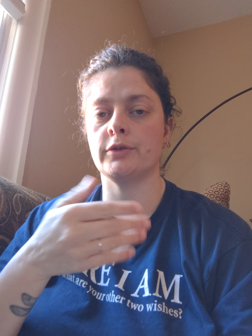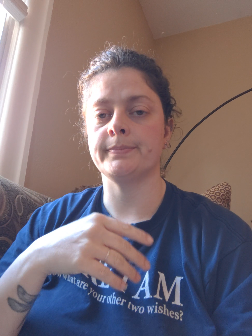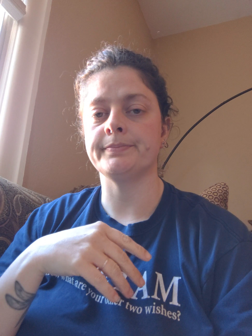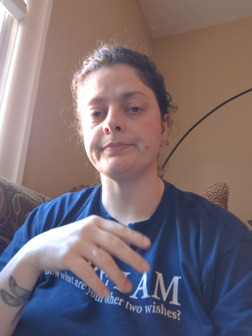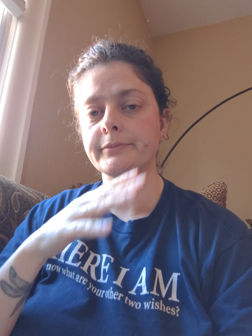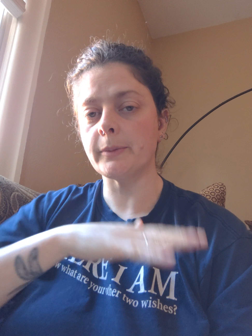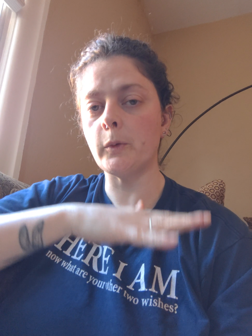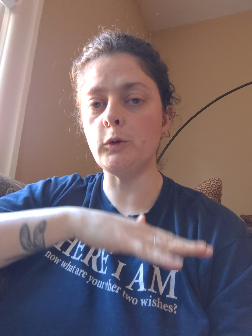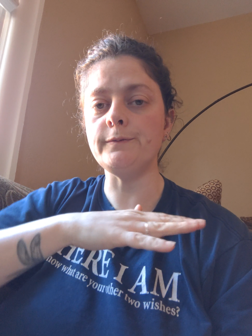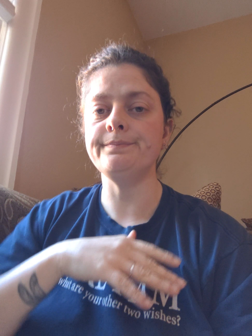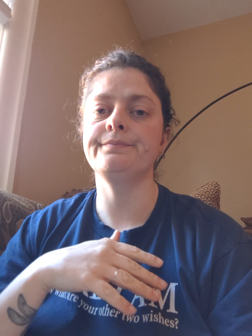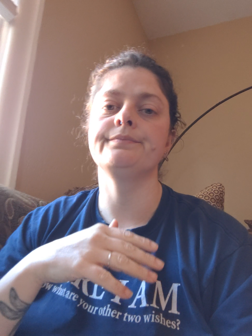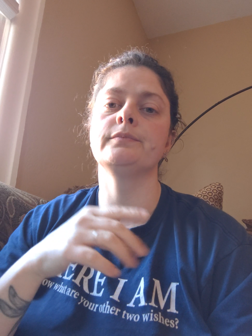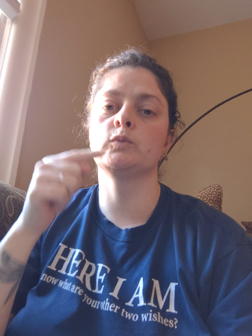table